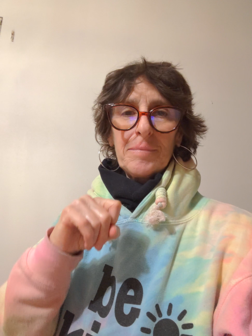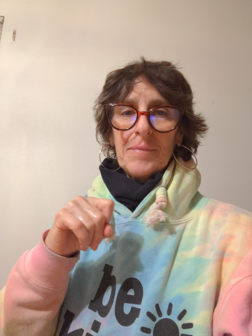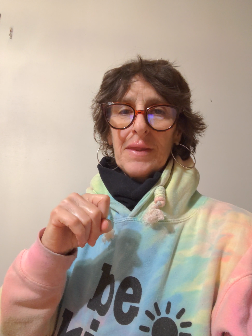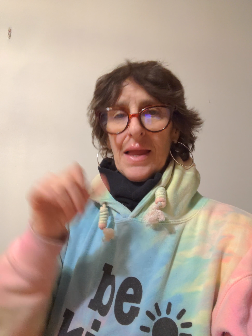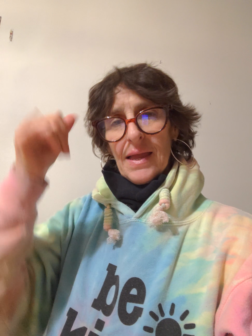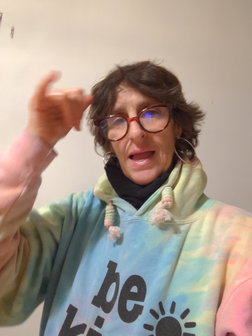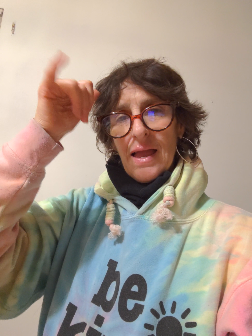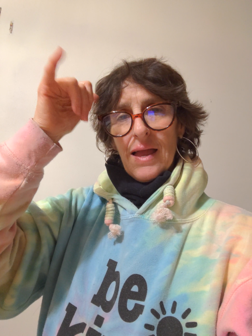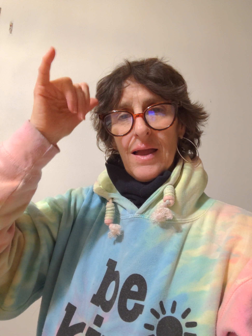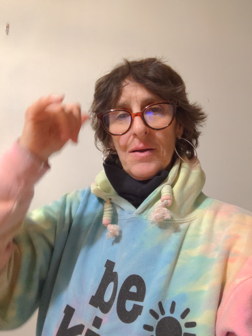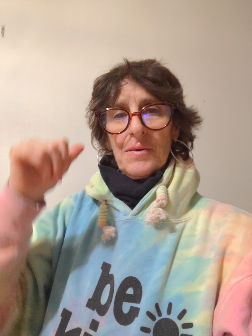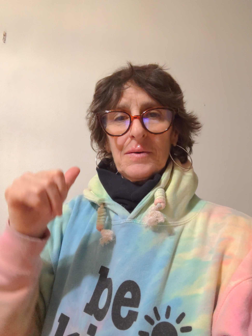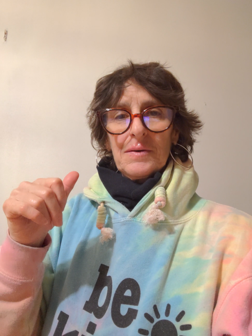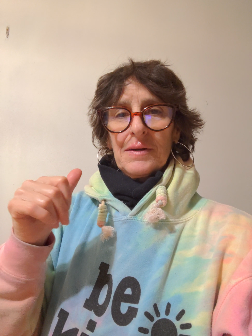cow